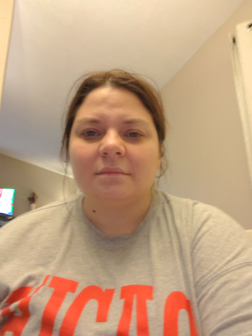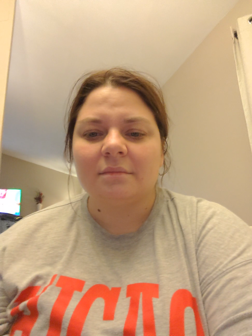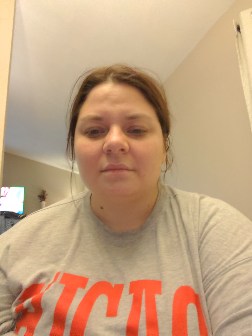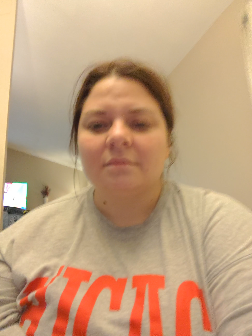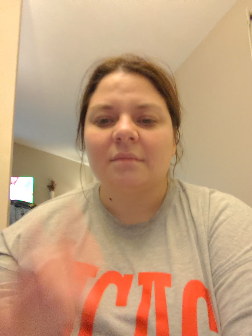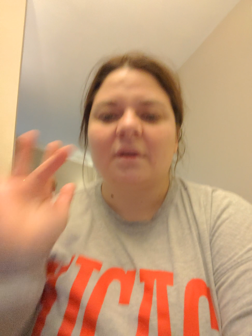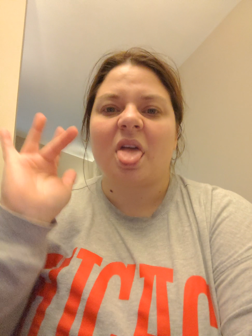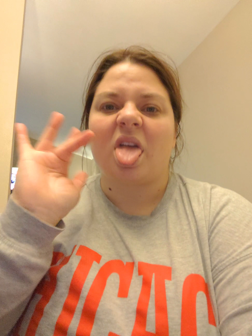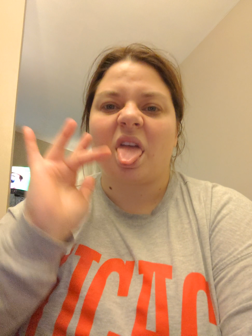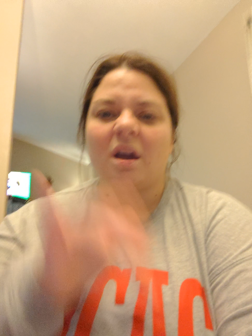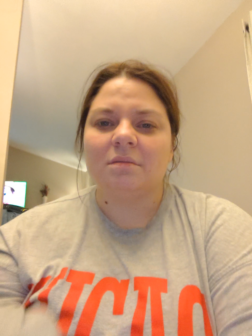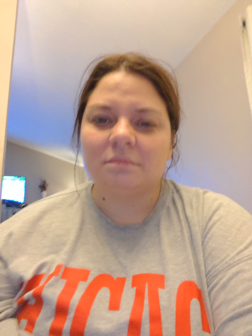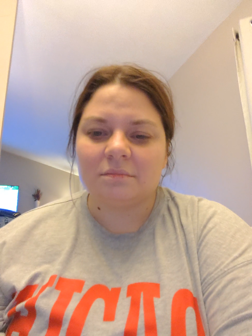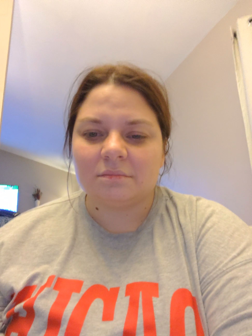yucky